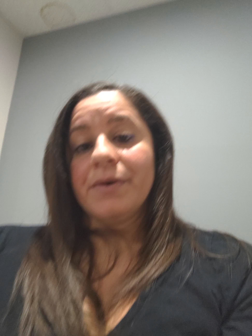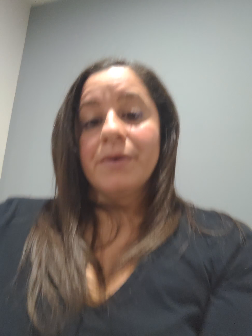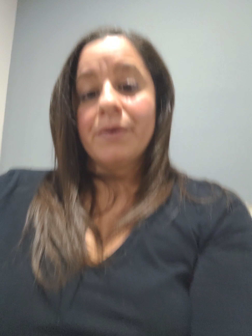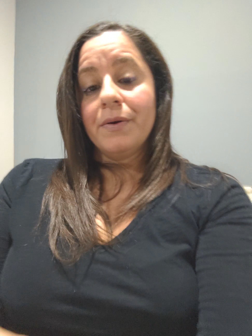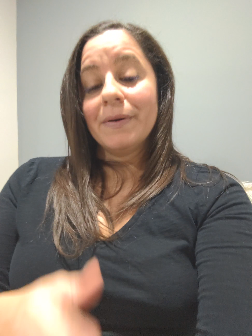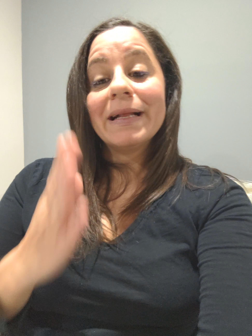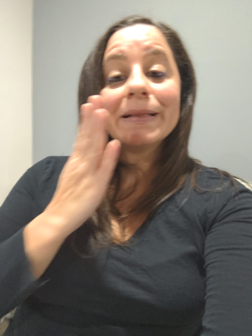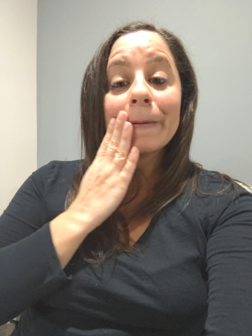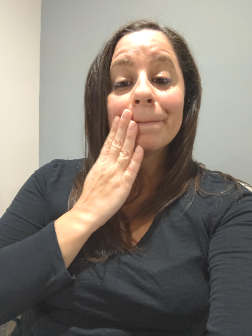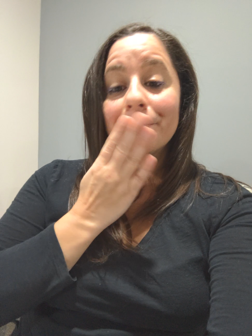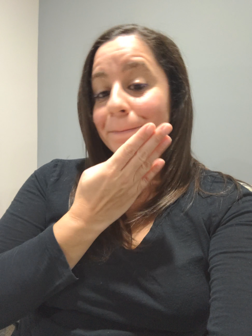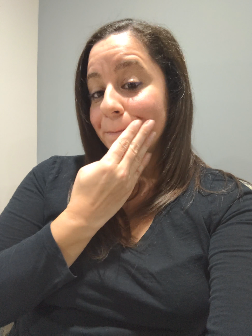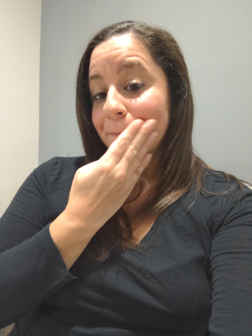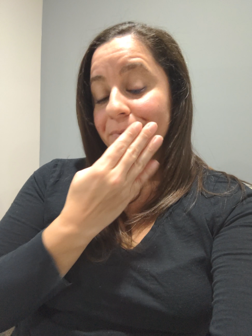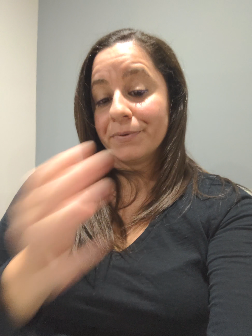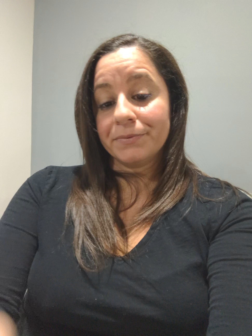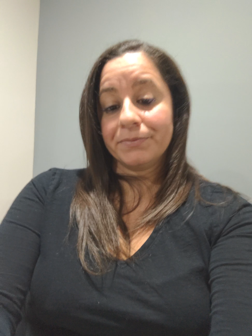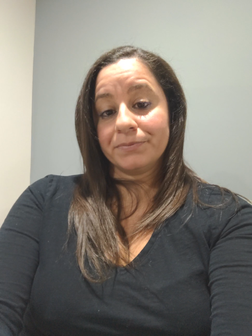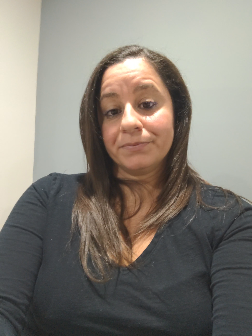napkin